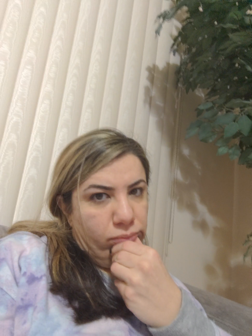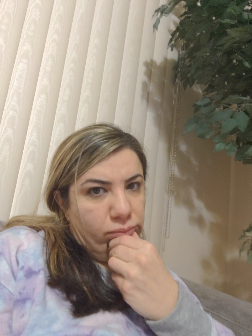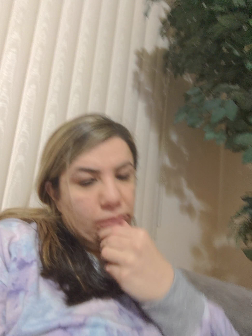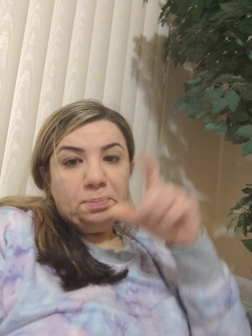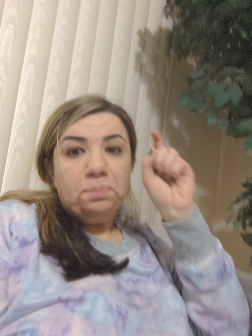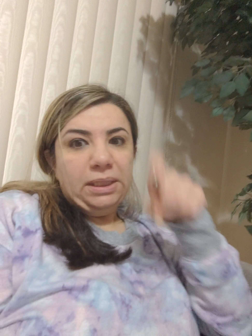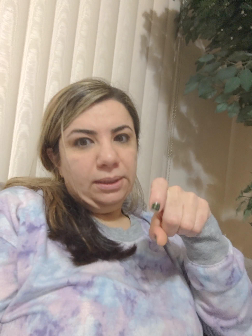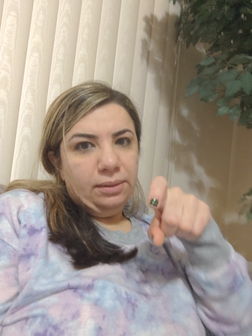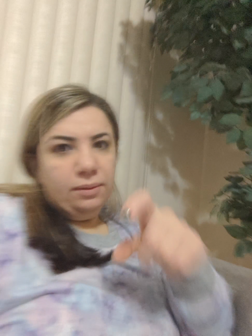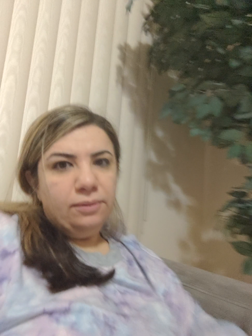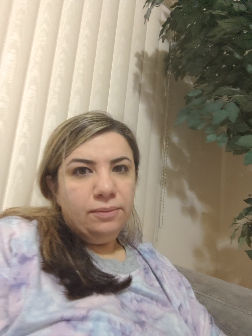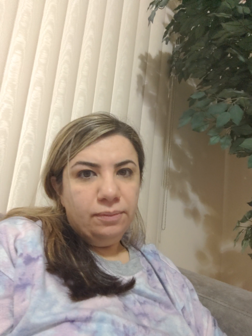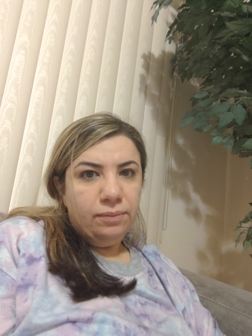have to